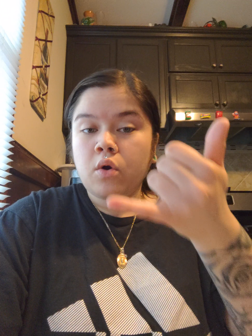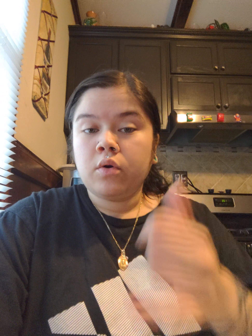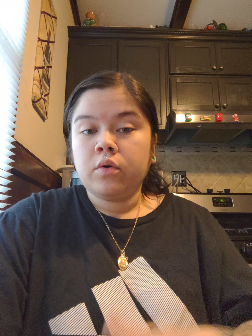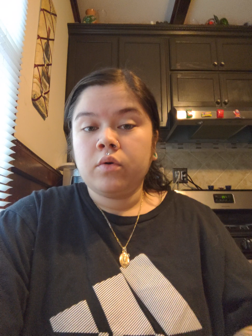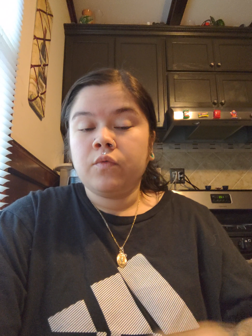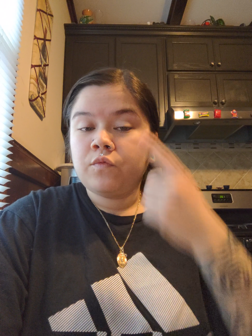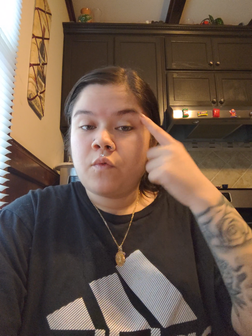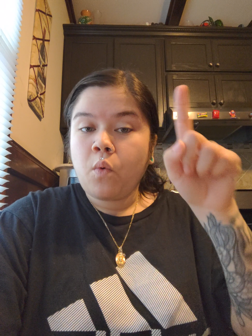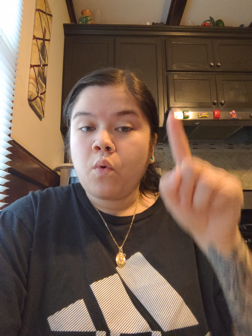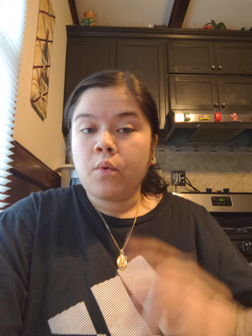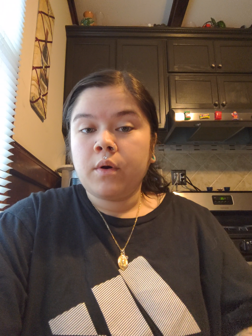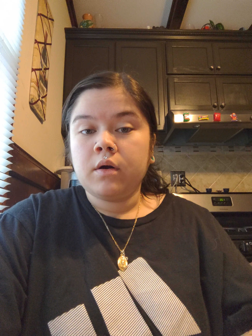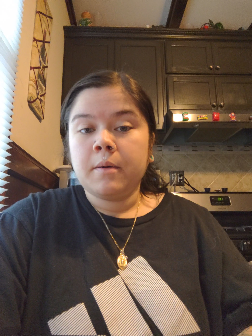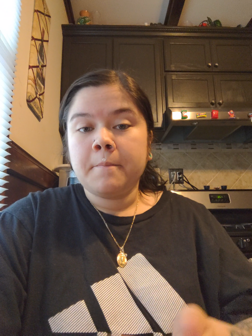for